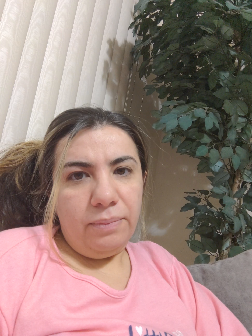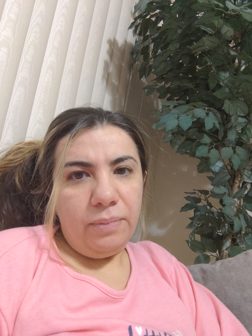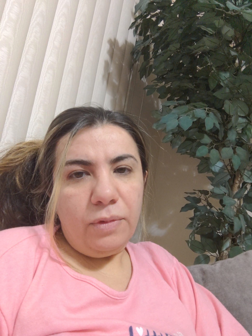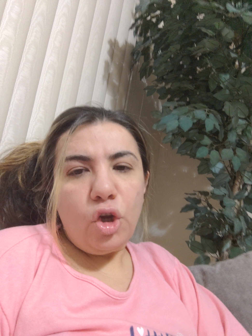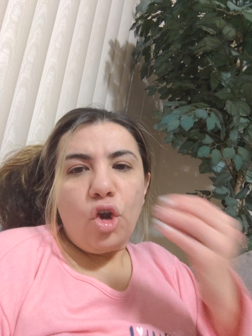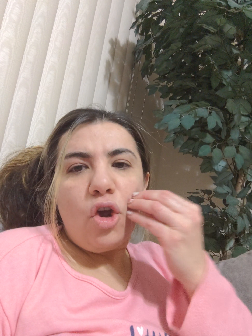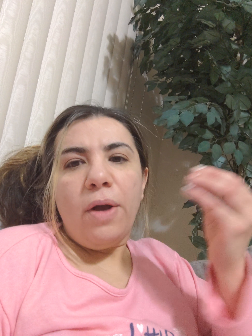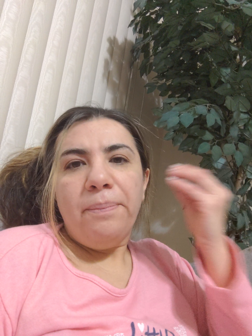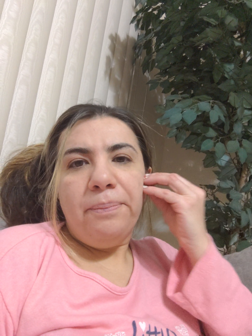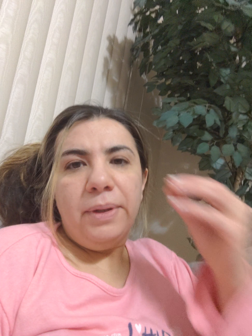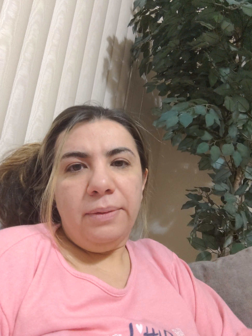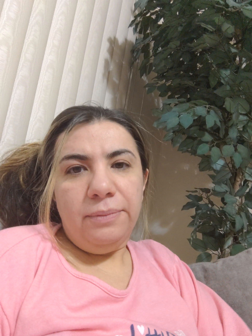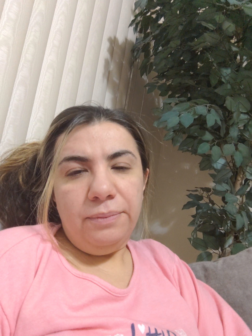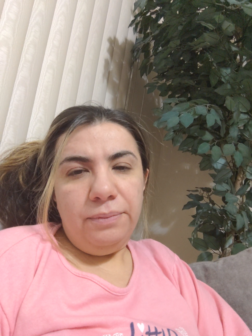home